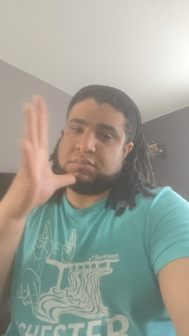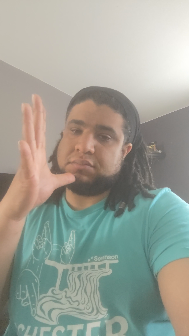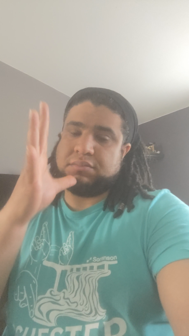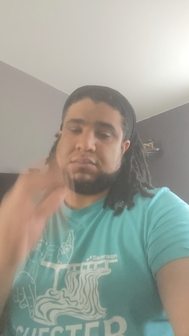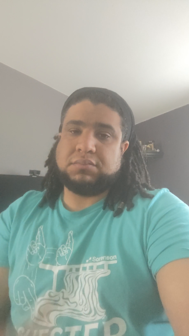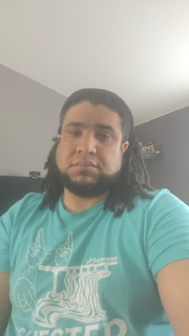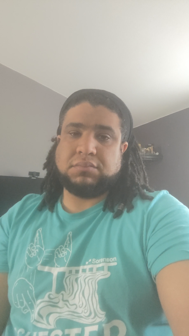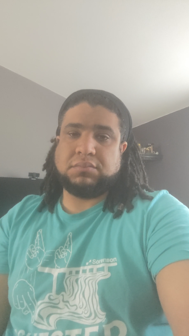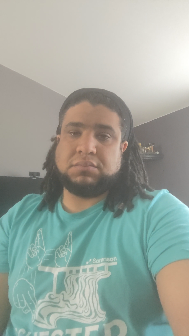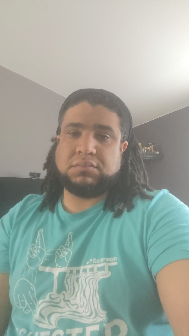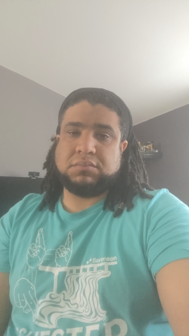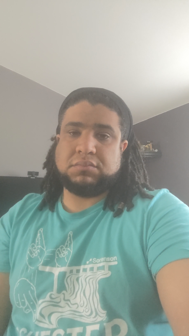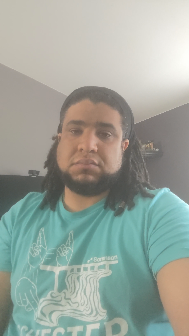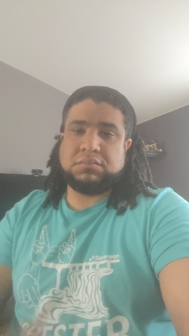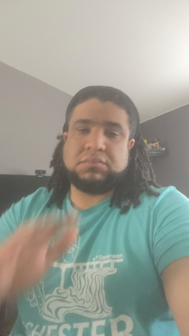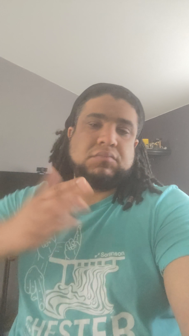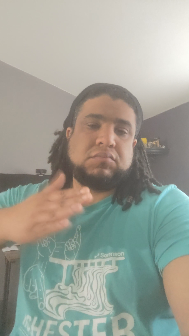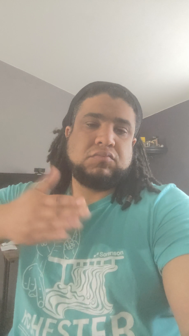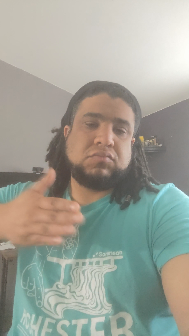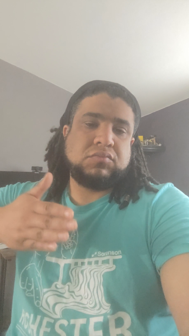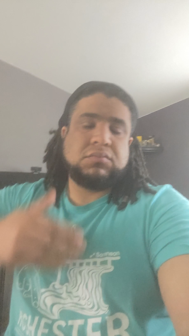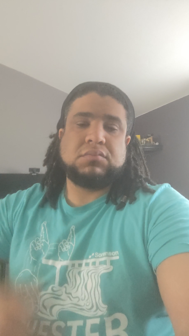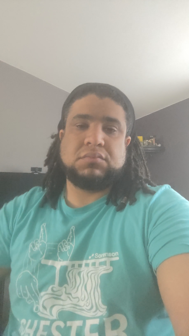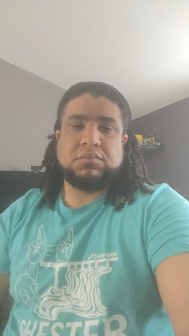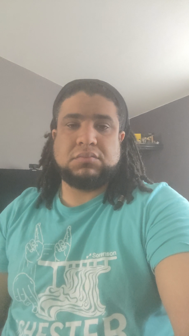cook